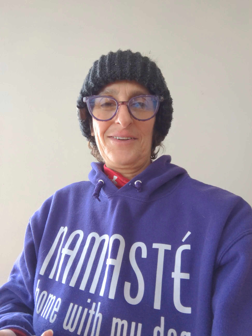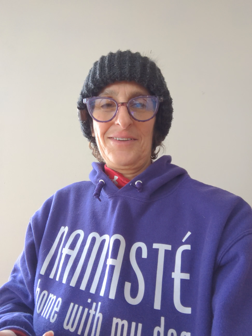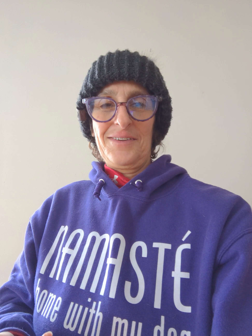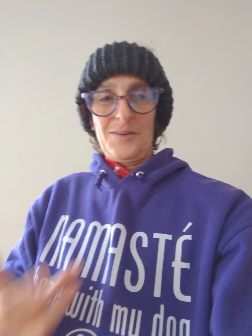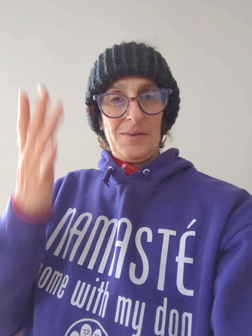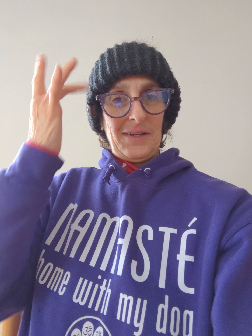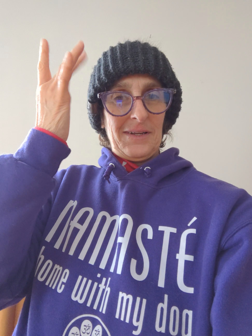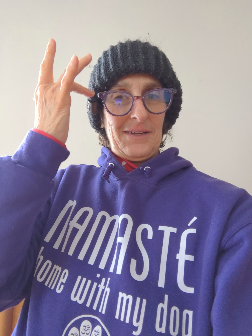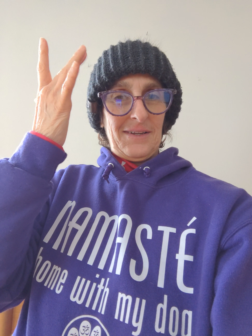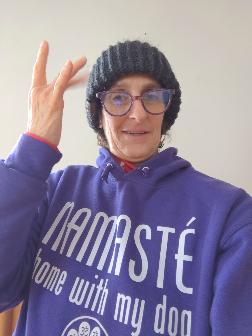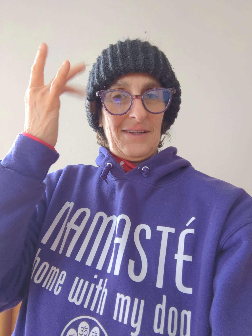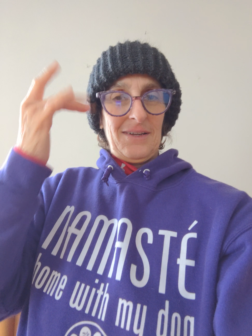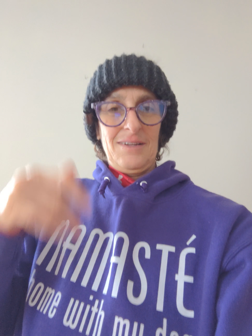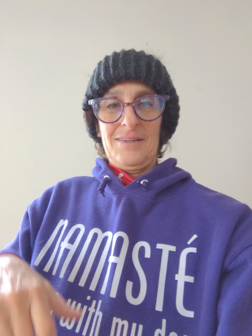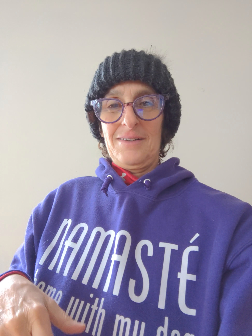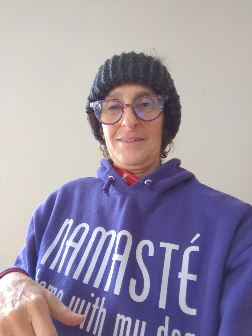why